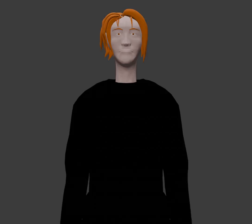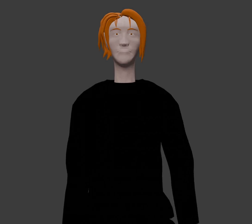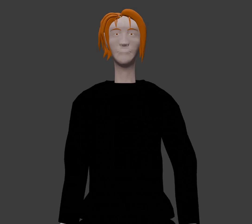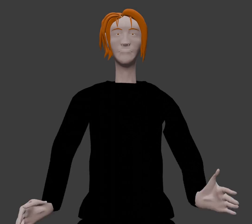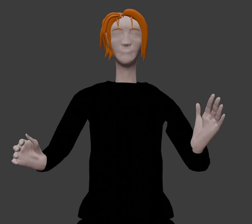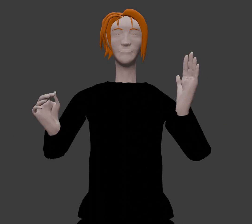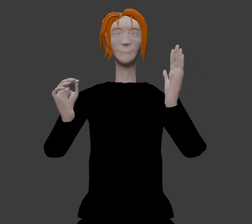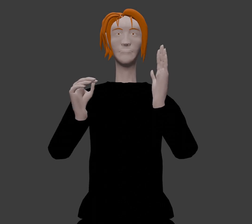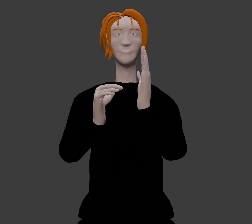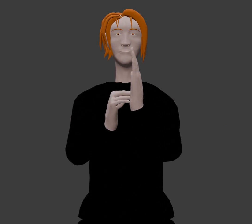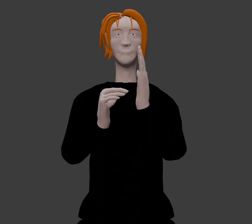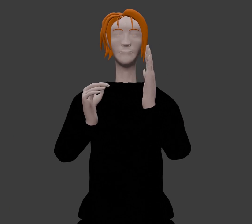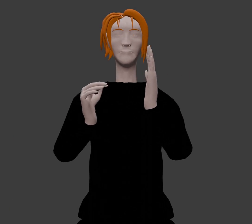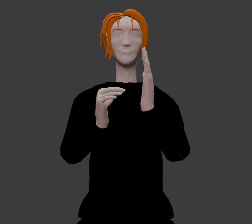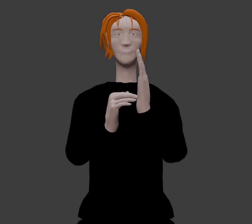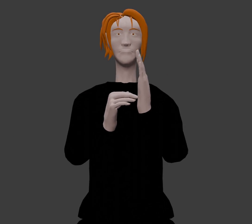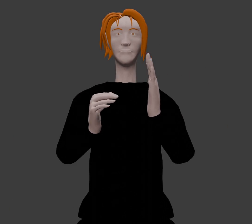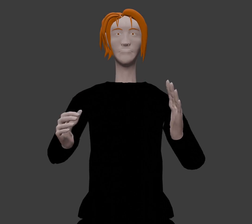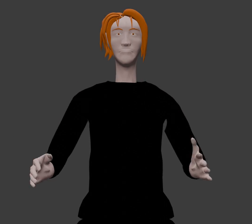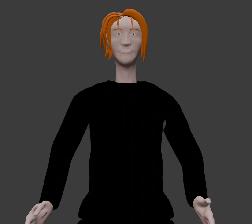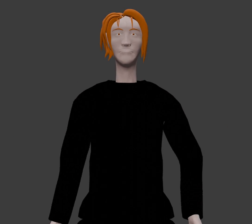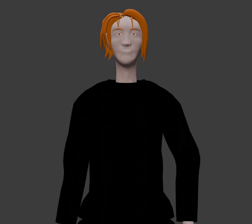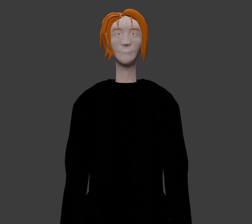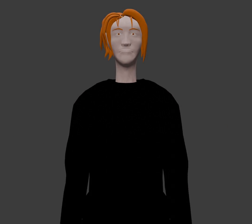Bangkok